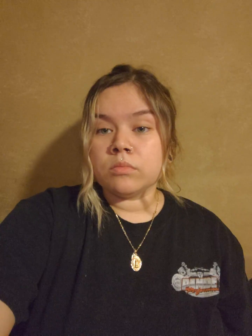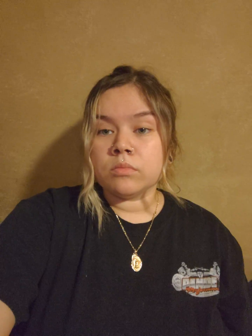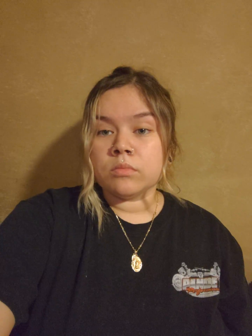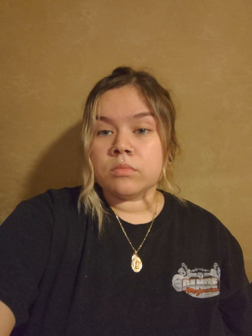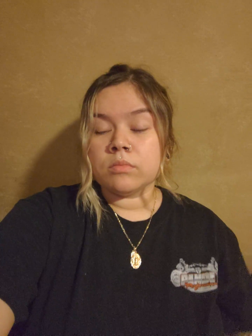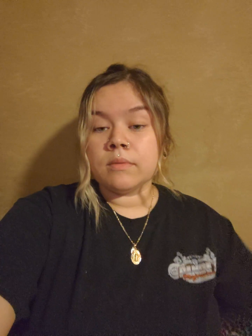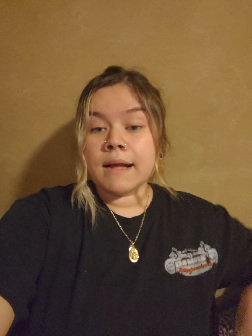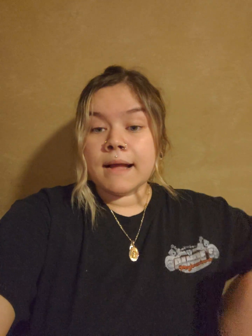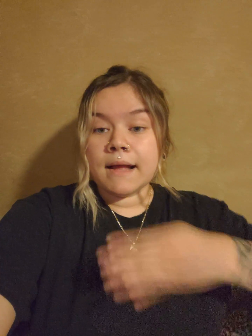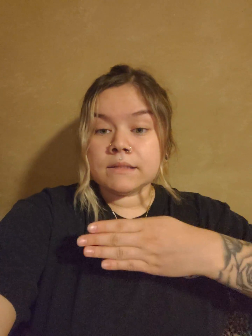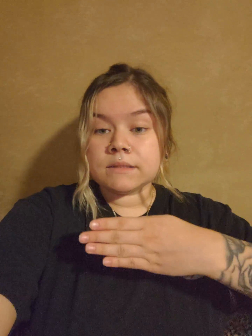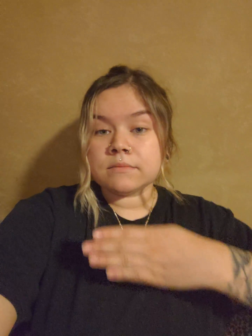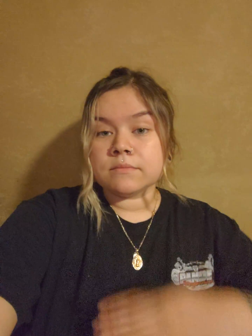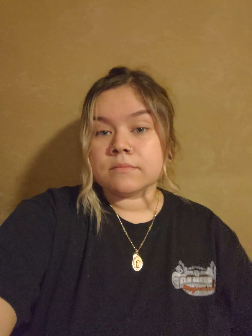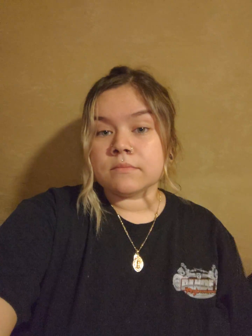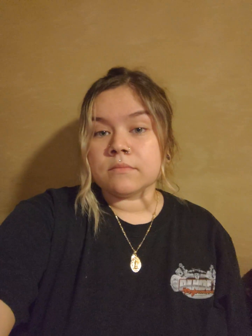kick